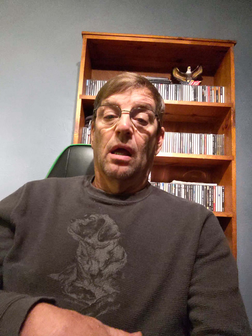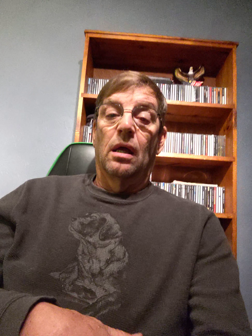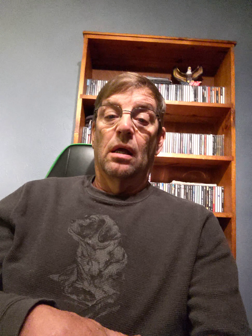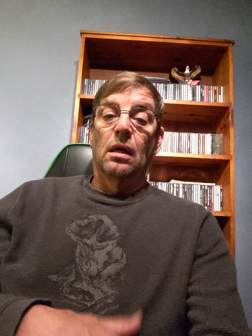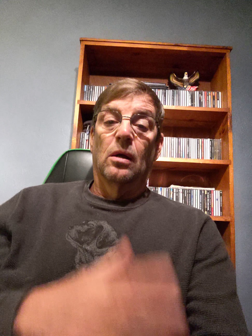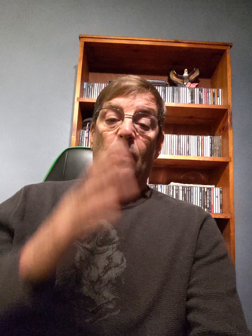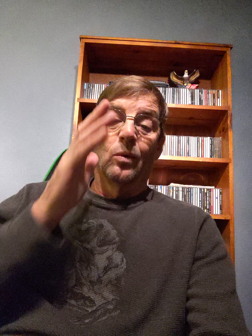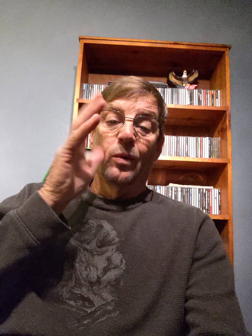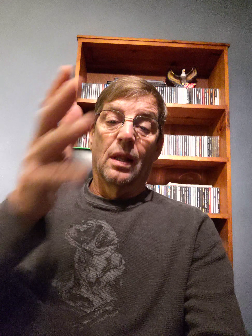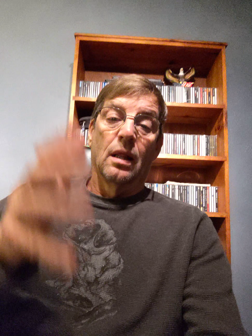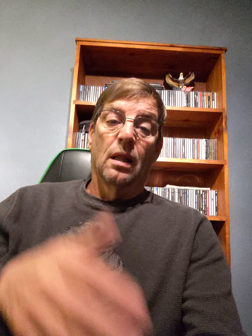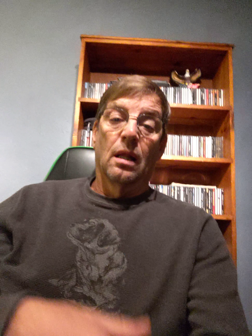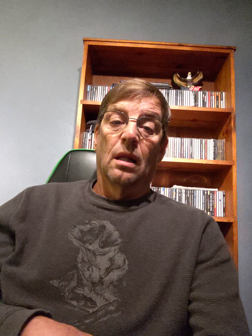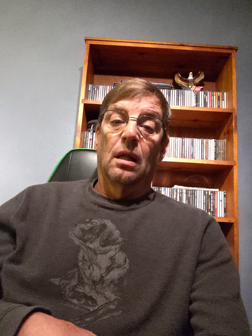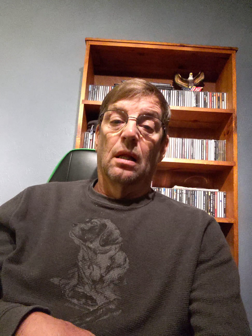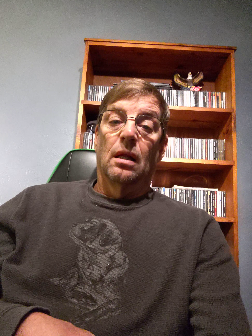will